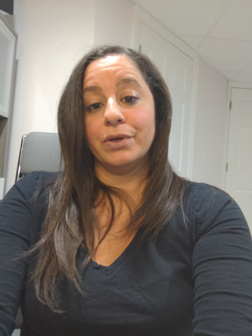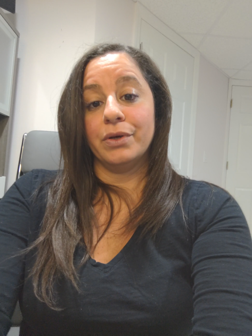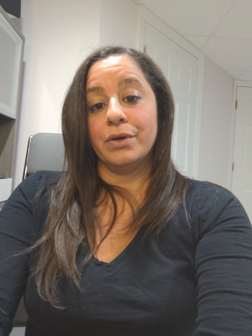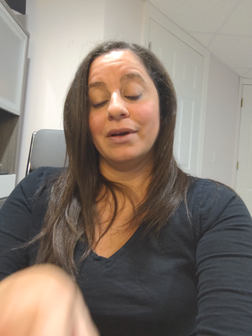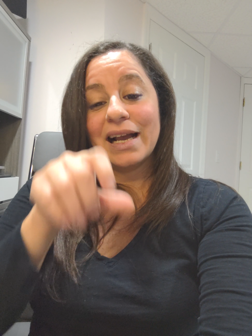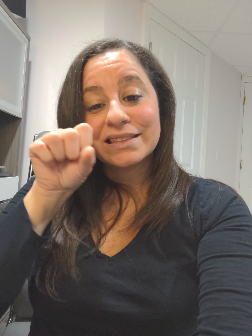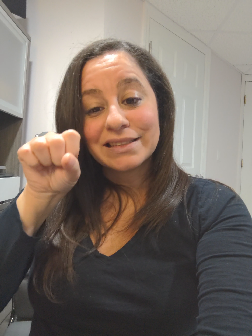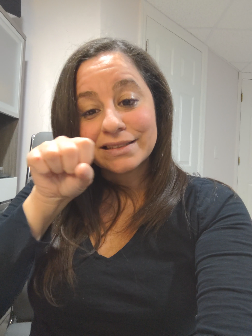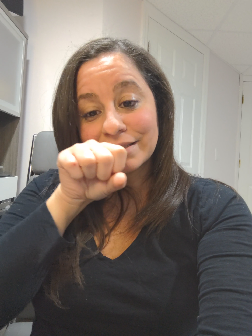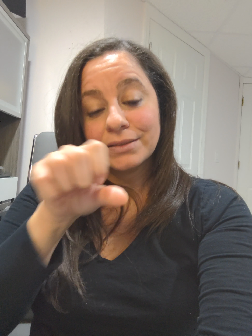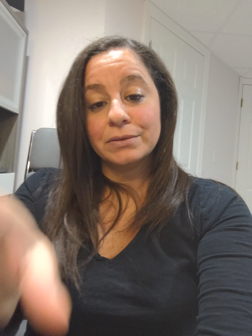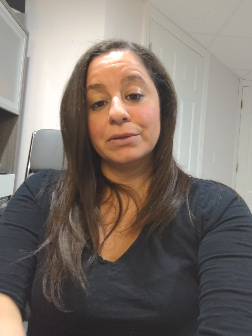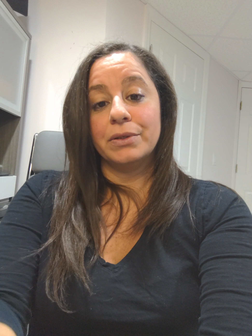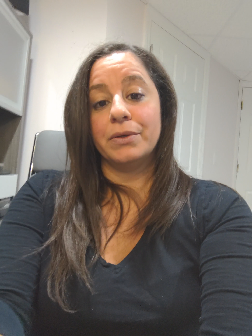carrot